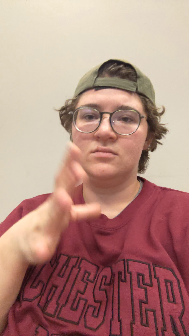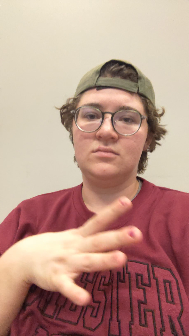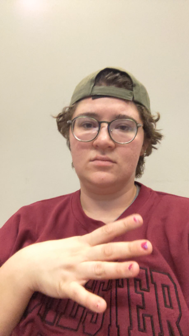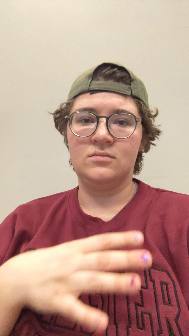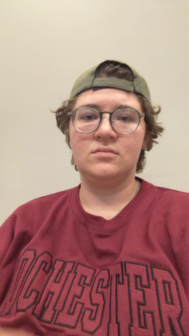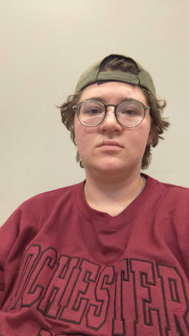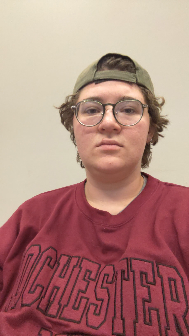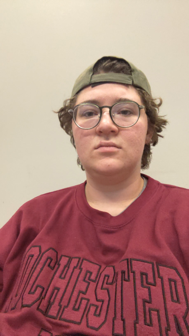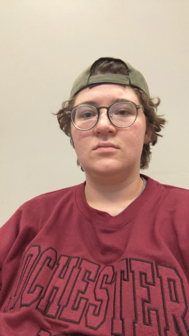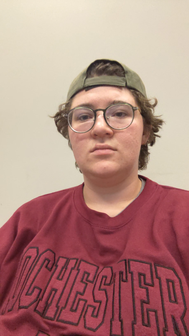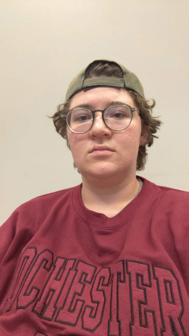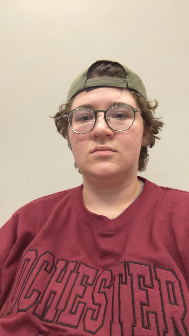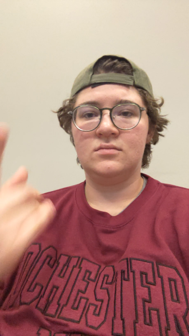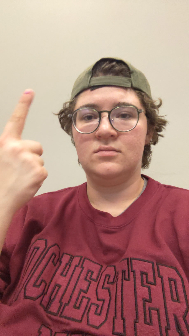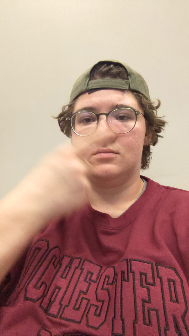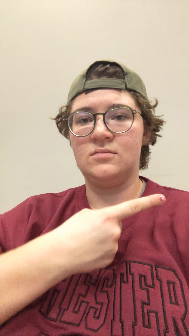day